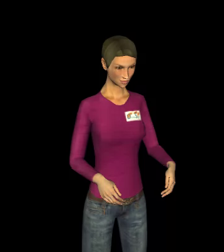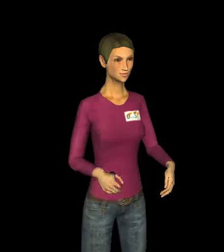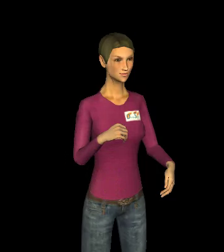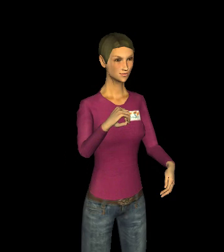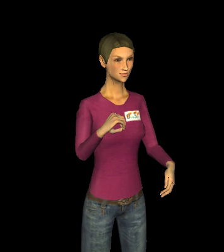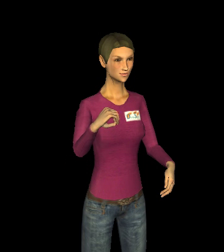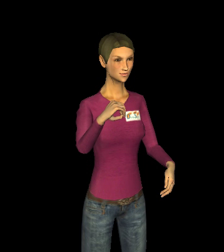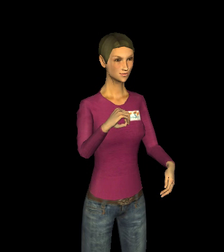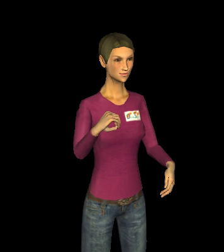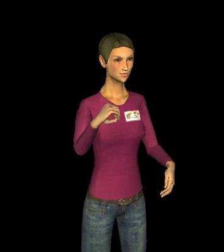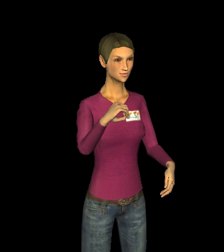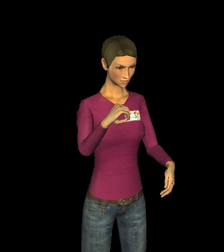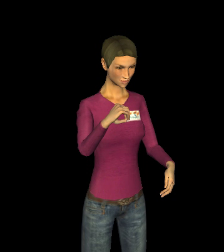أكتوبر